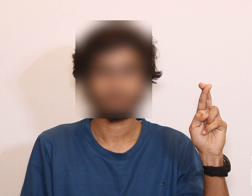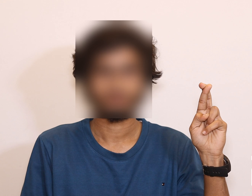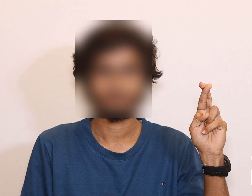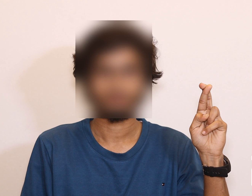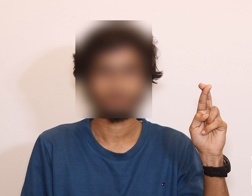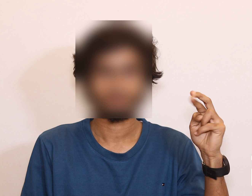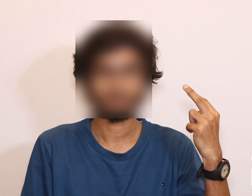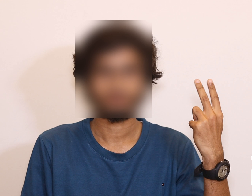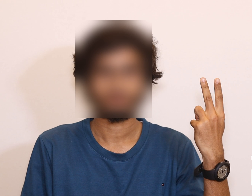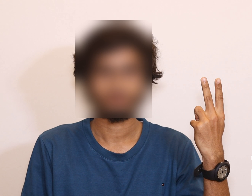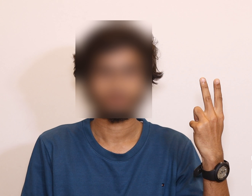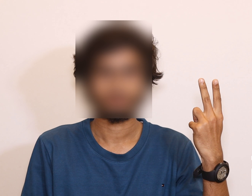ڑ